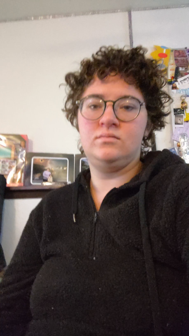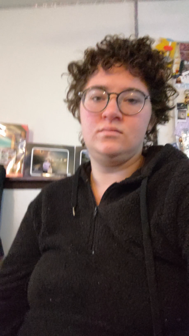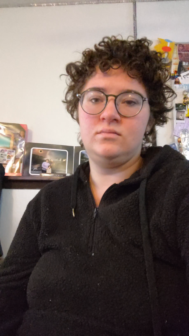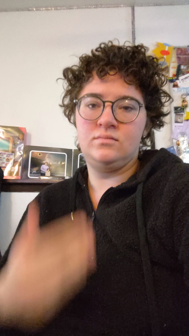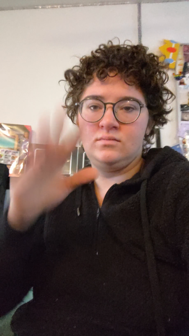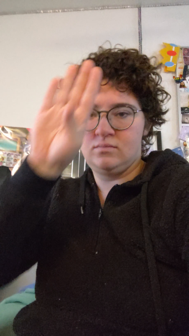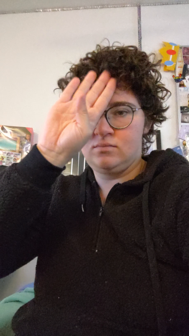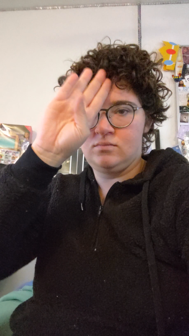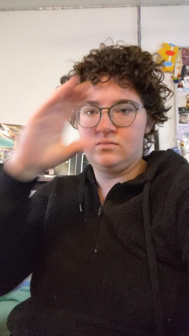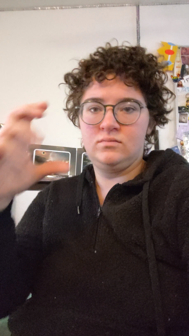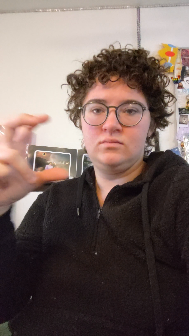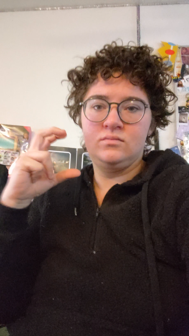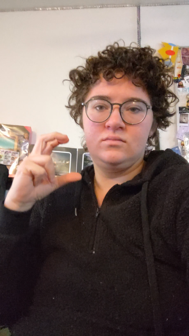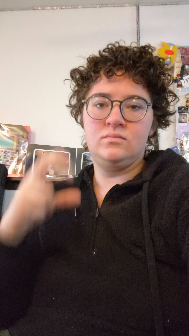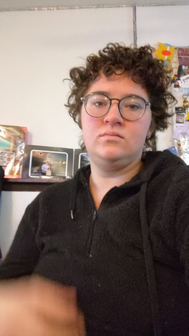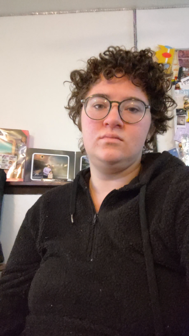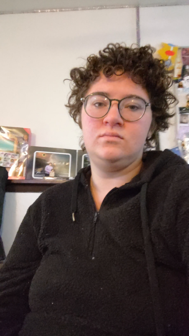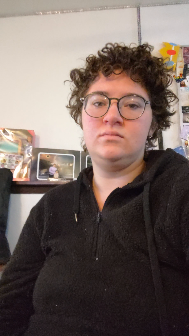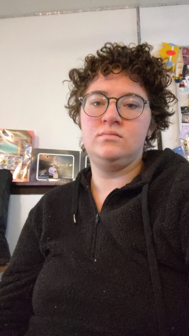fire truck